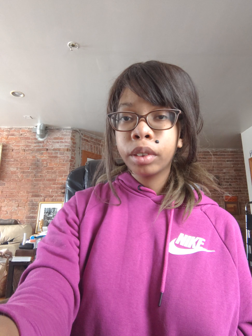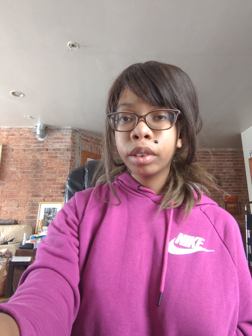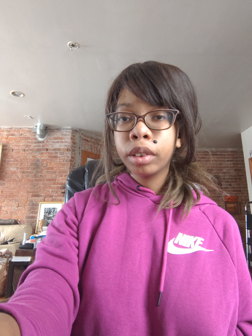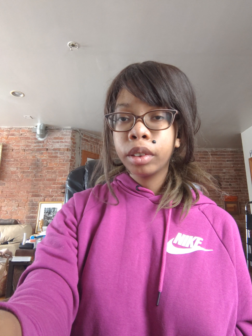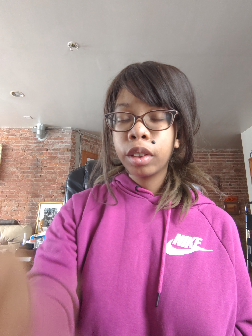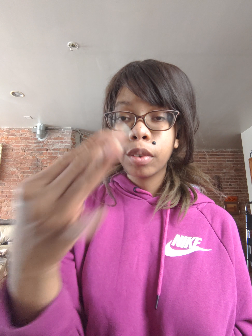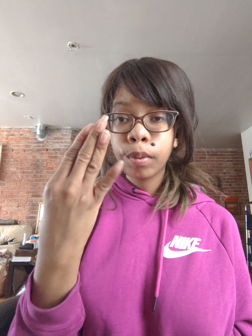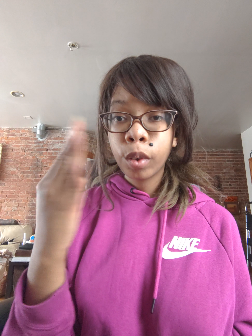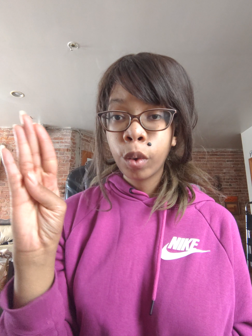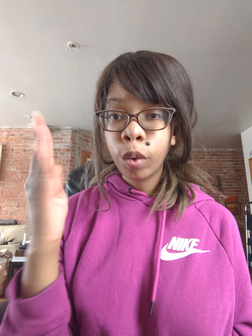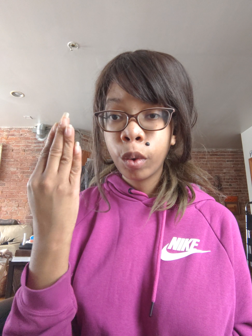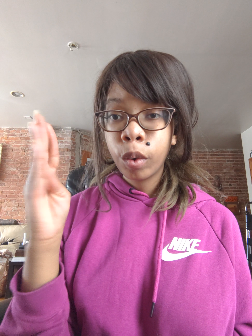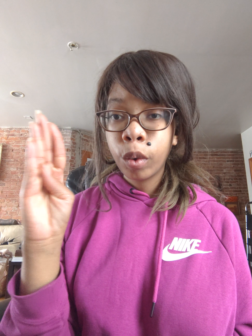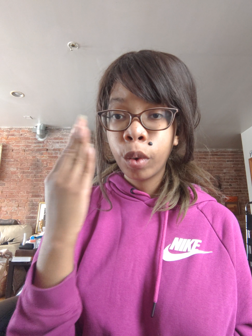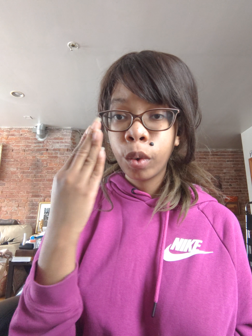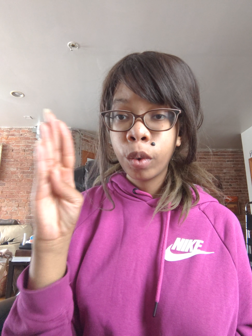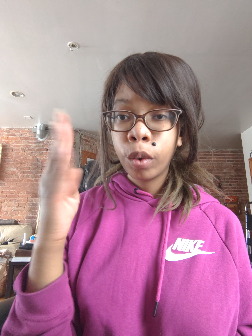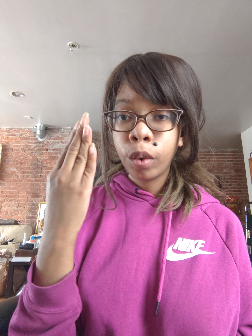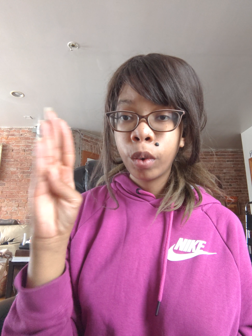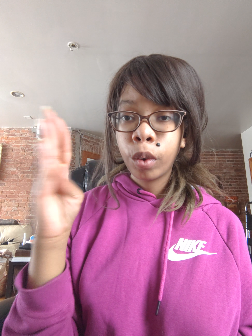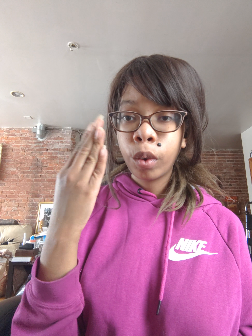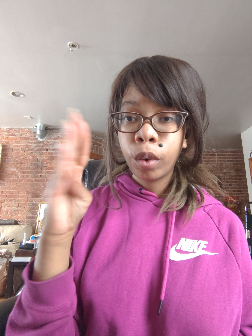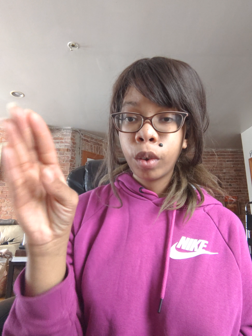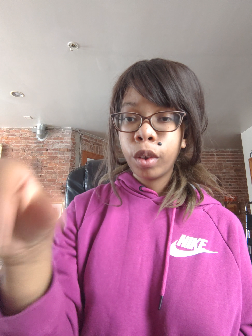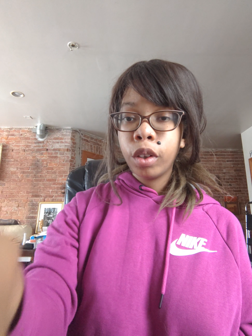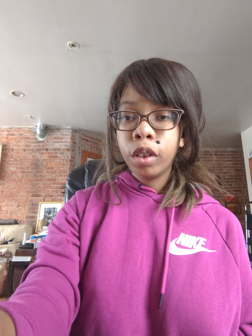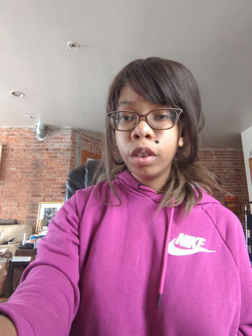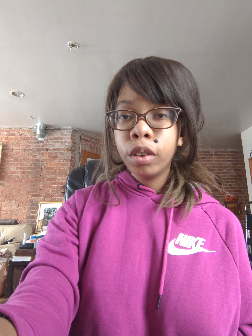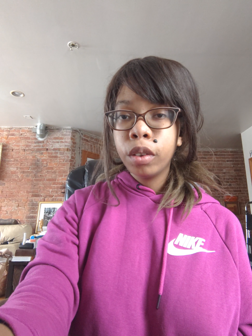blue